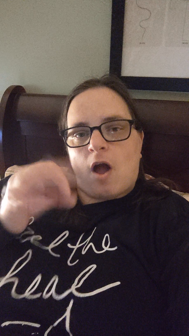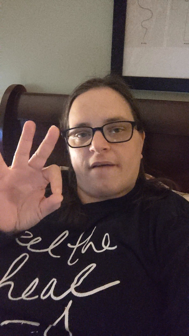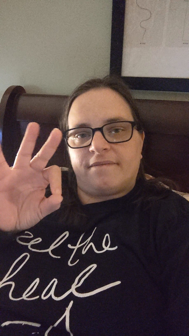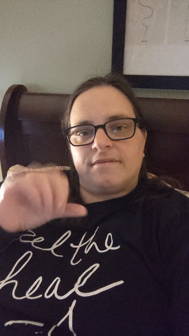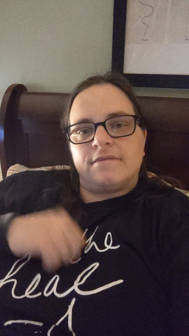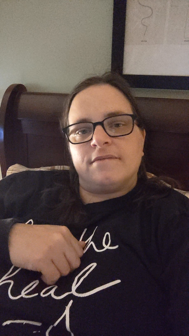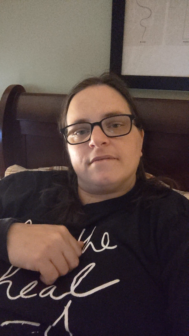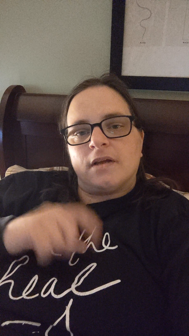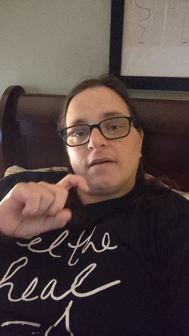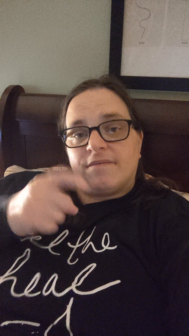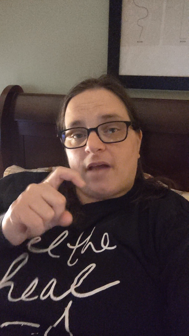friend